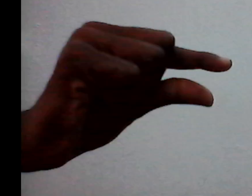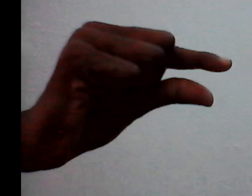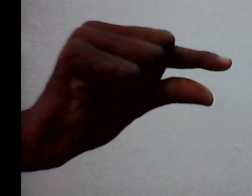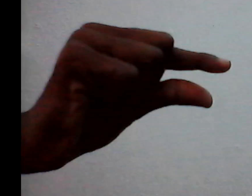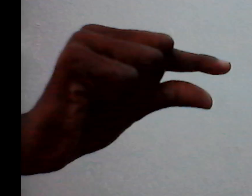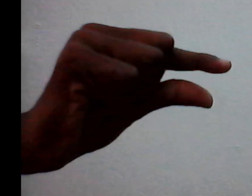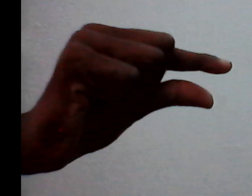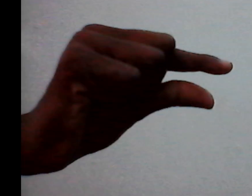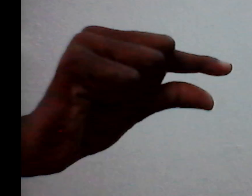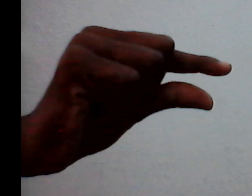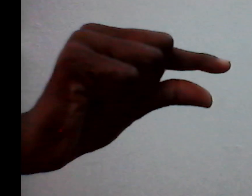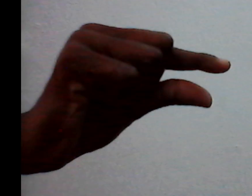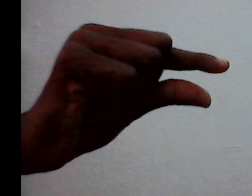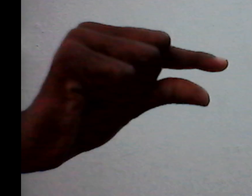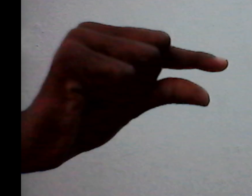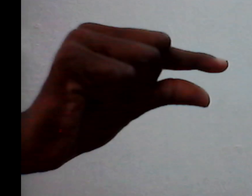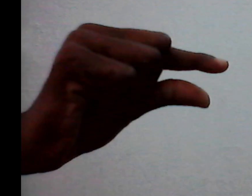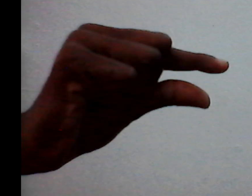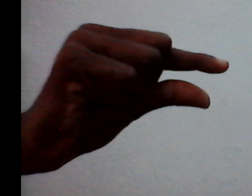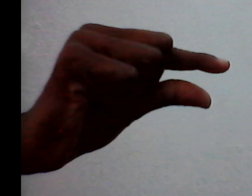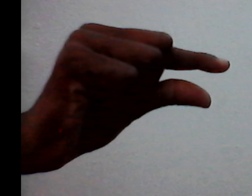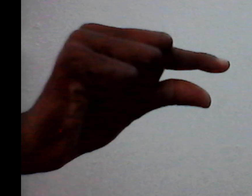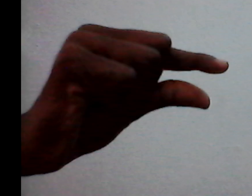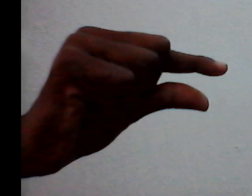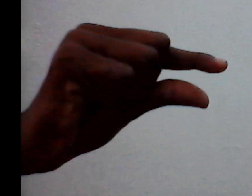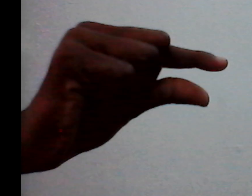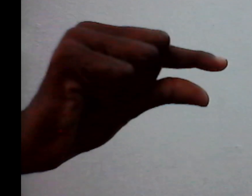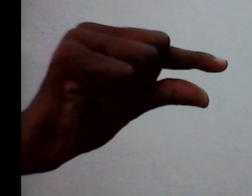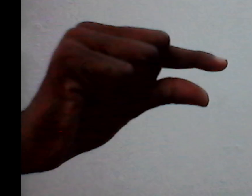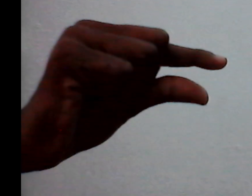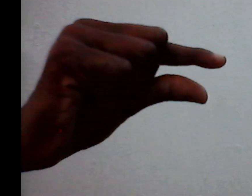ഉ